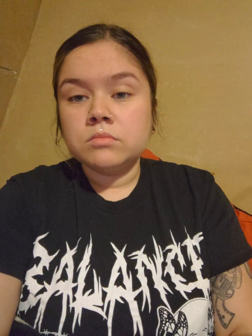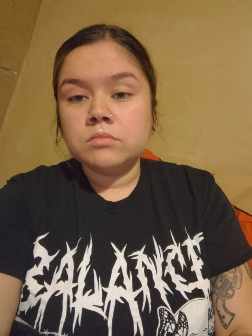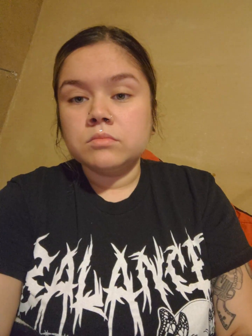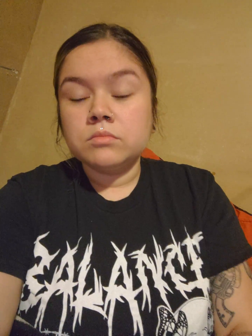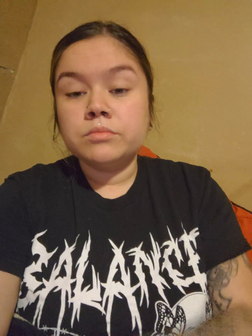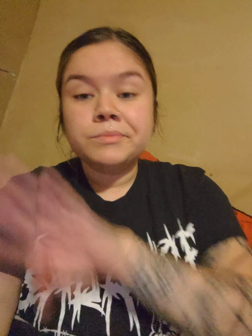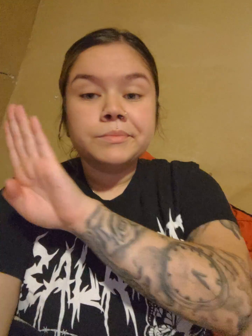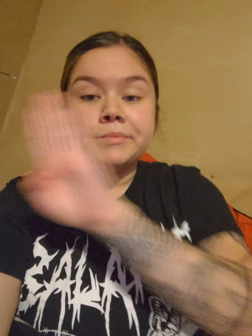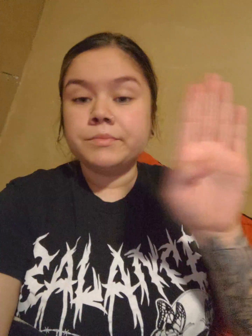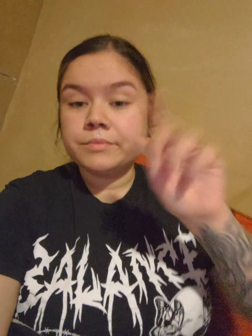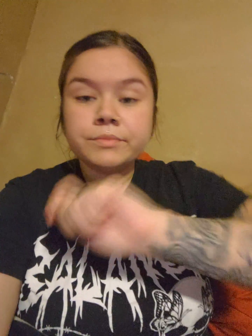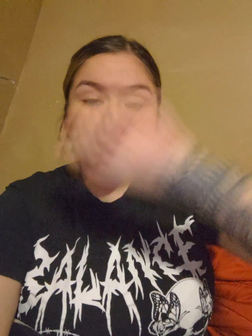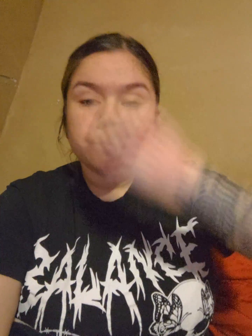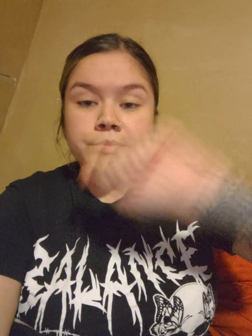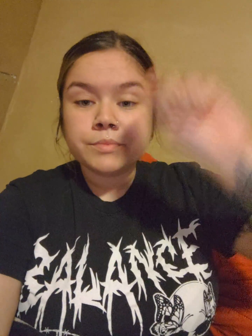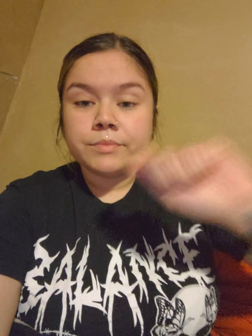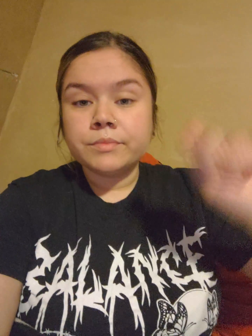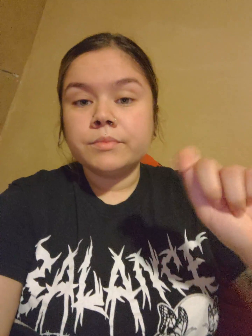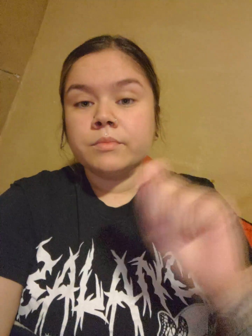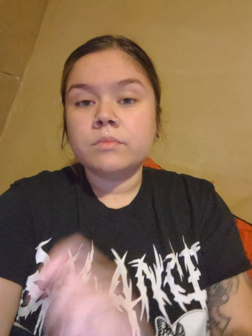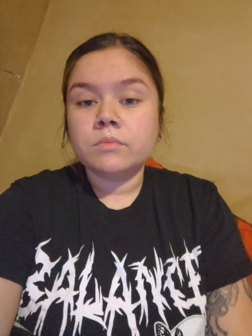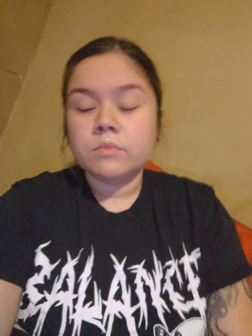chalk